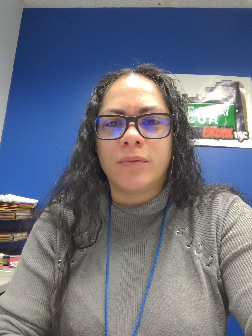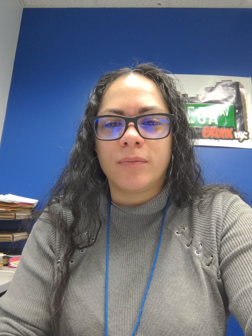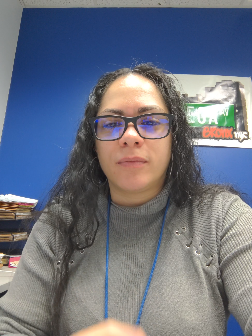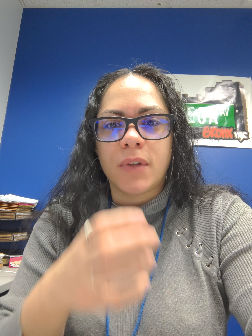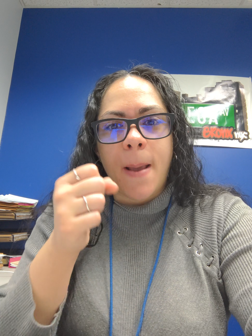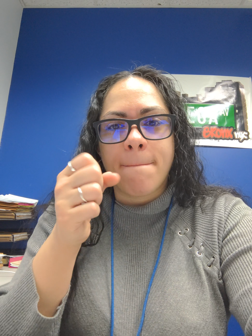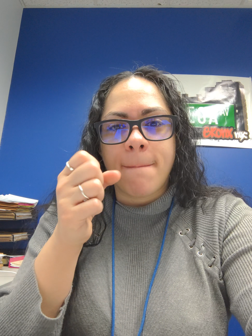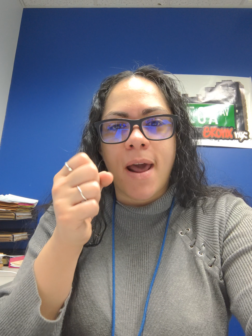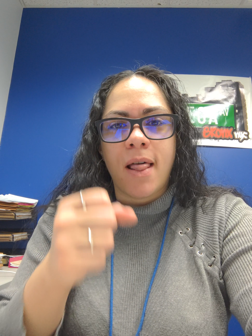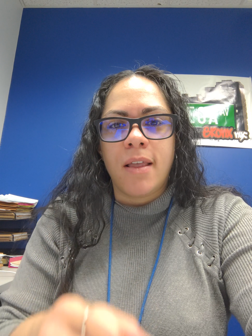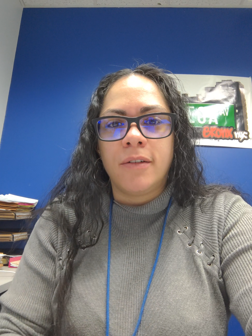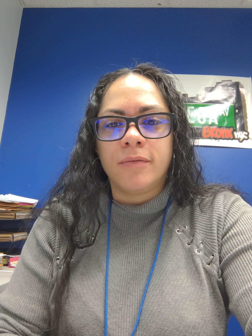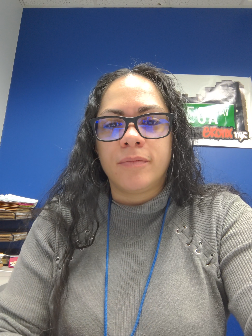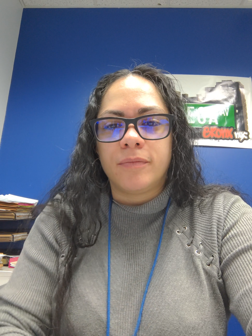milk